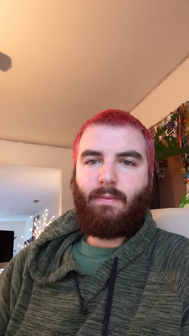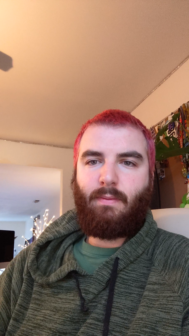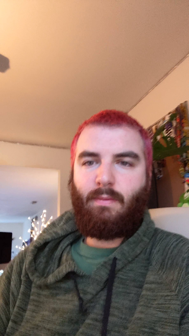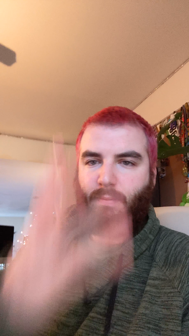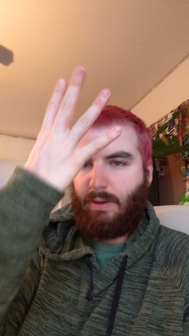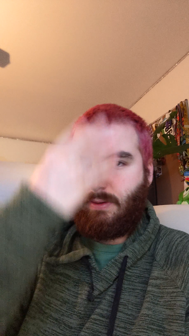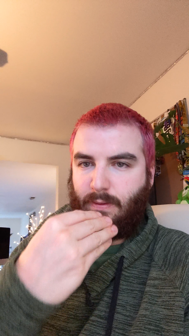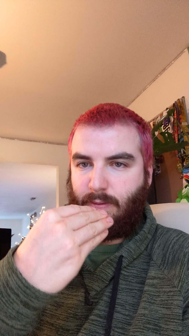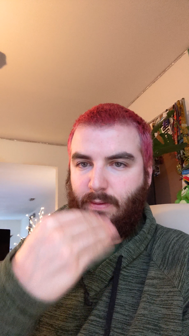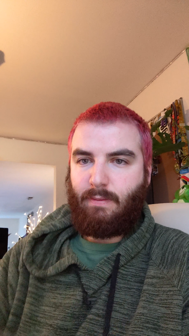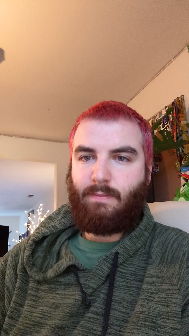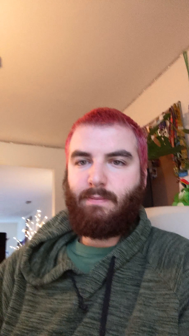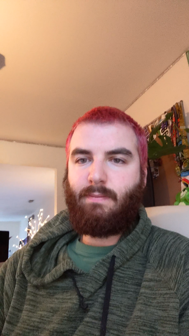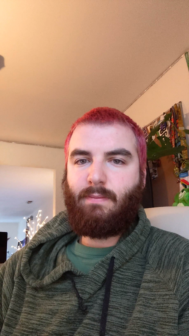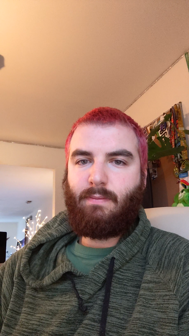asleep